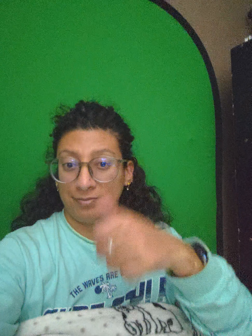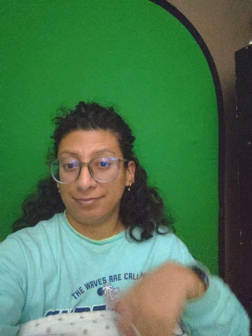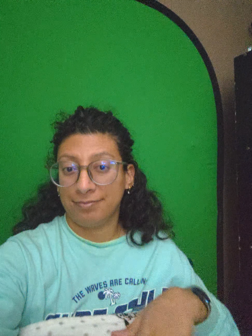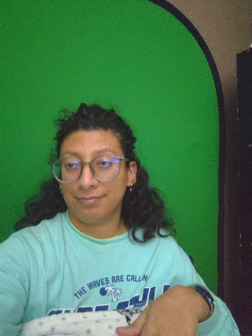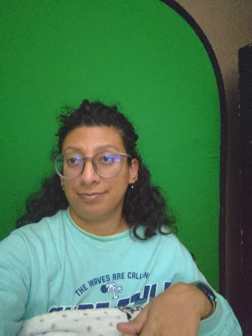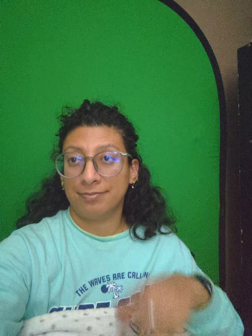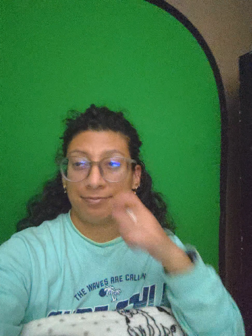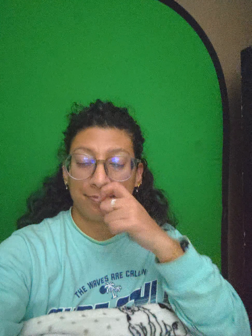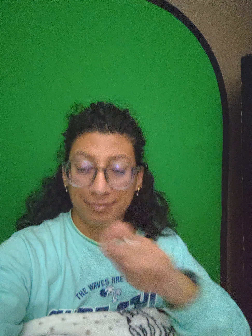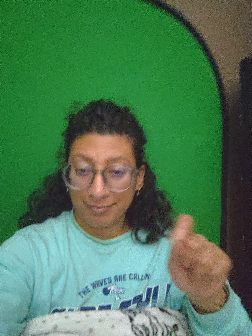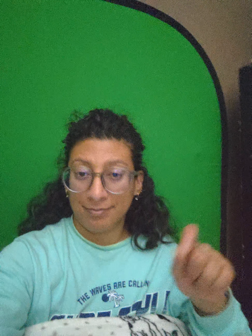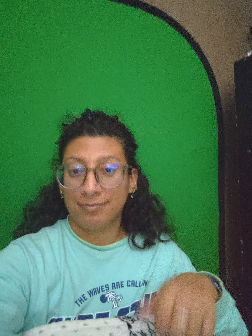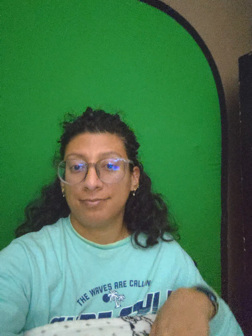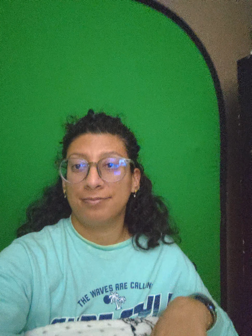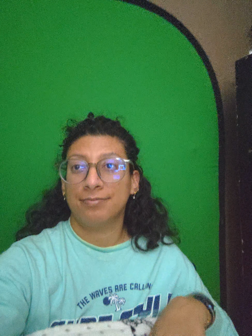pencil